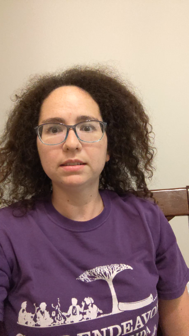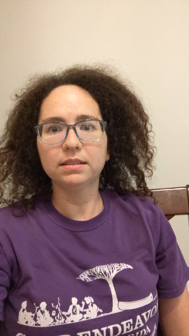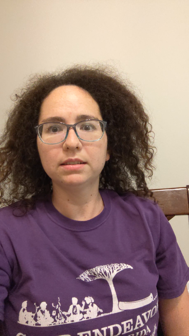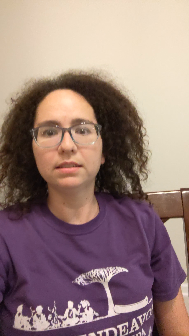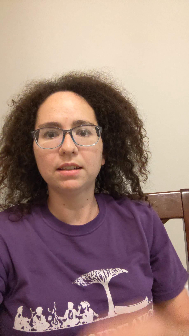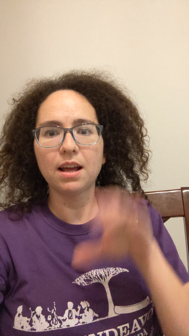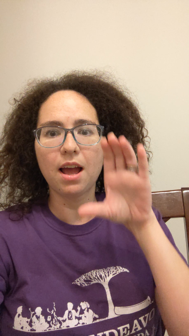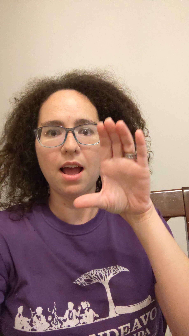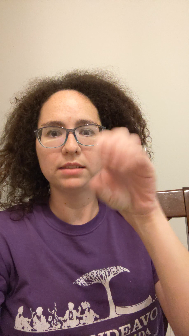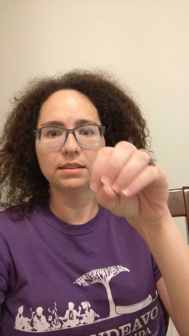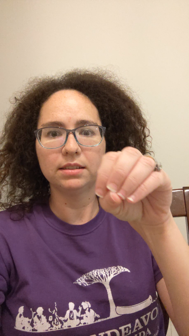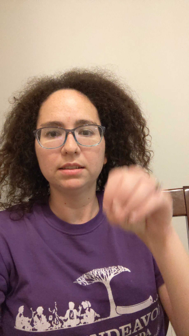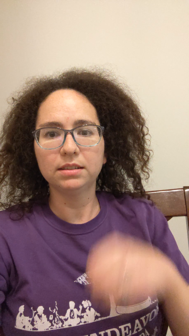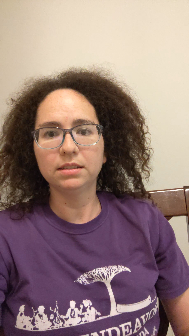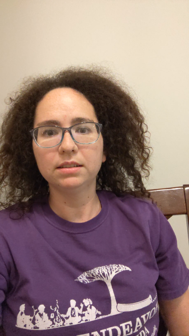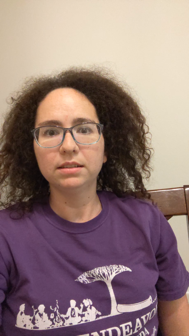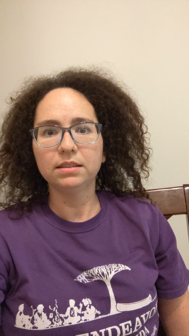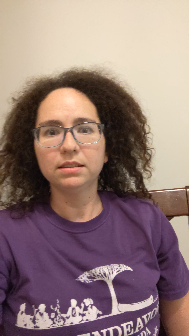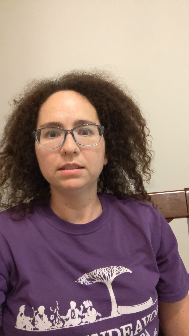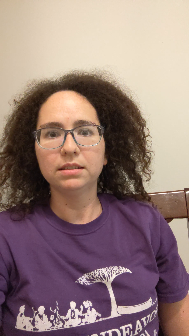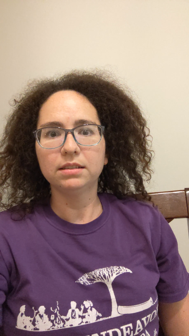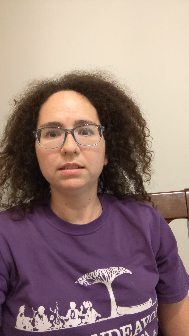bite